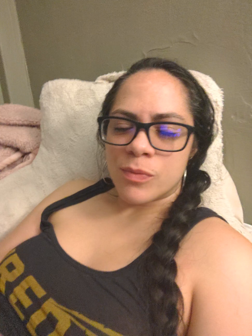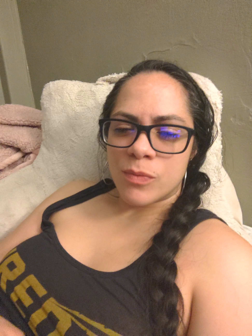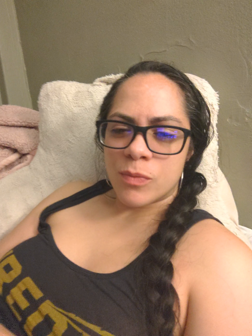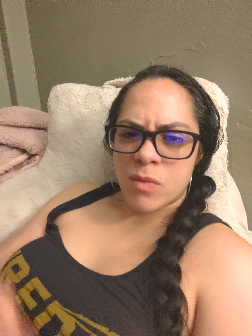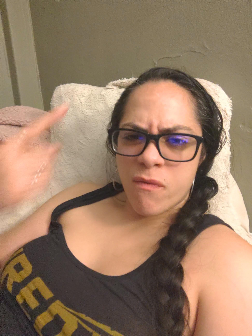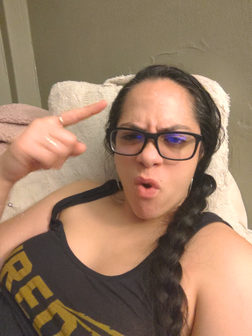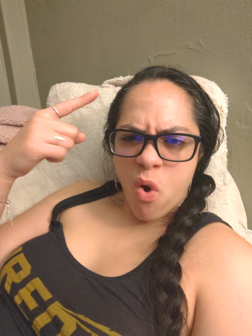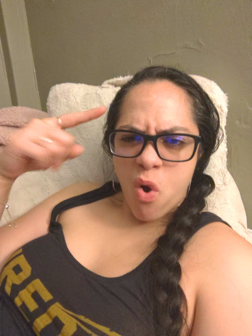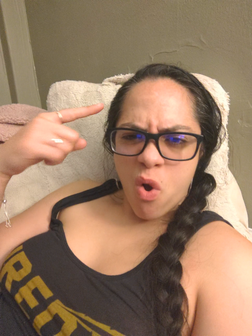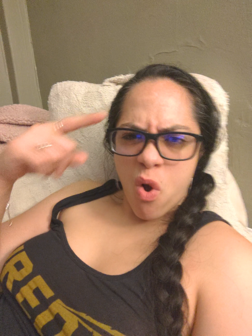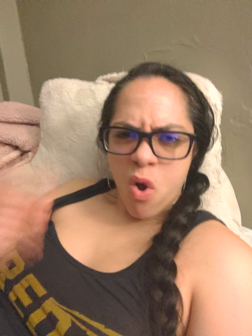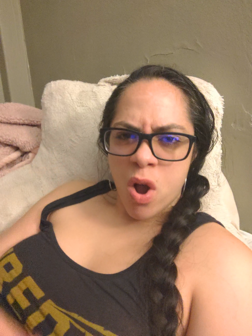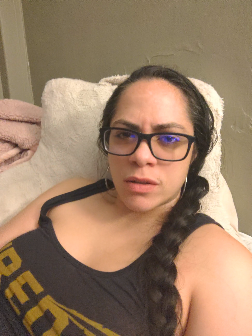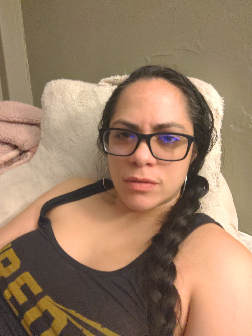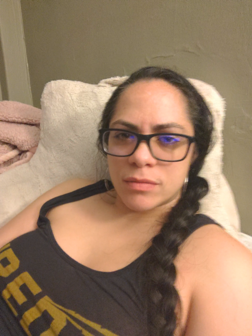for